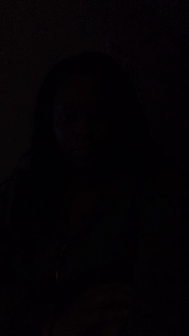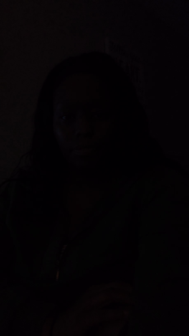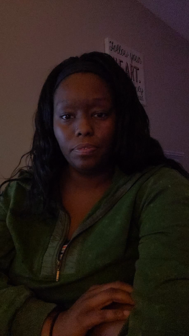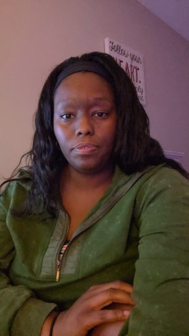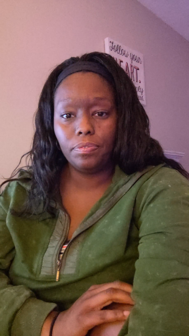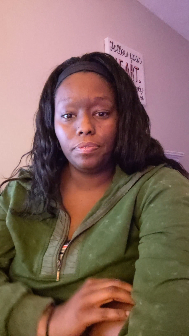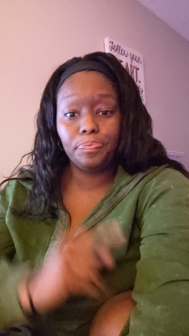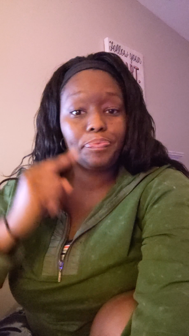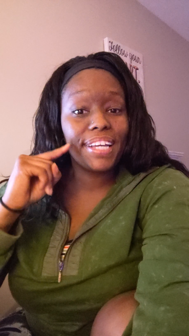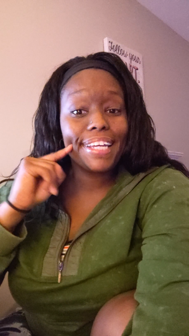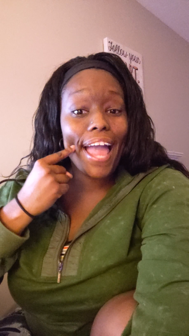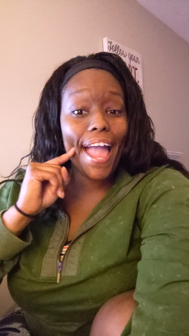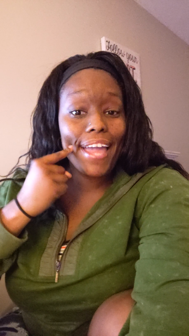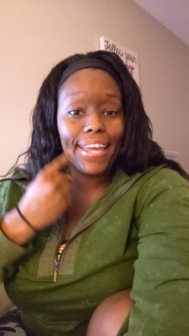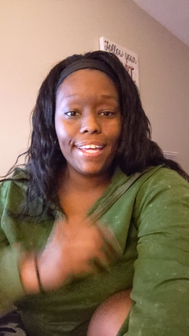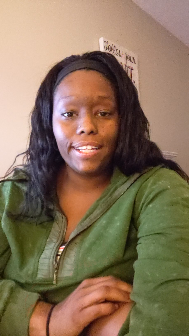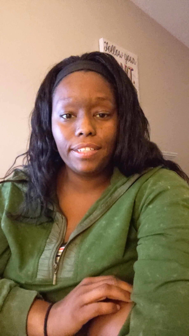candy